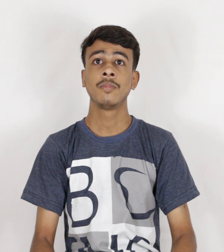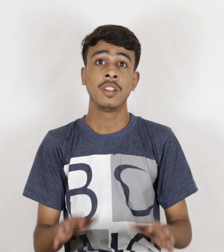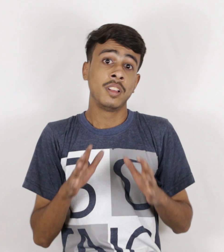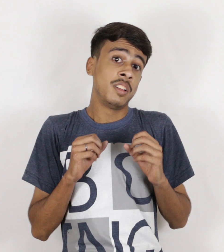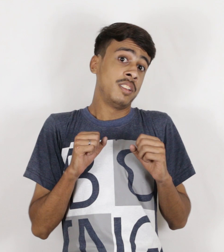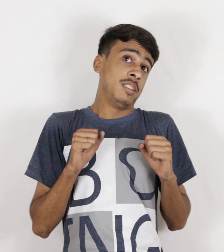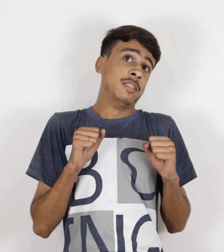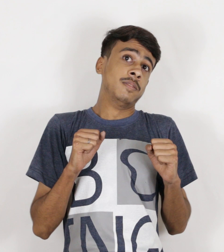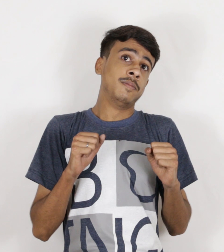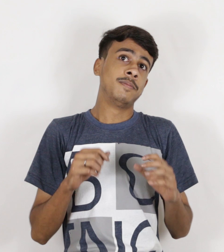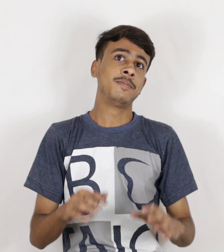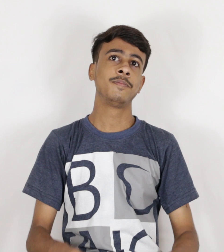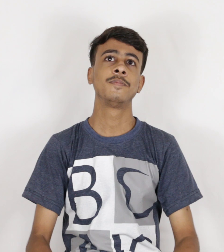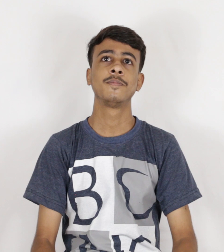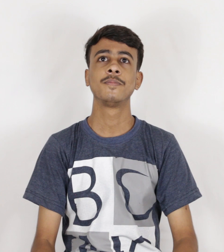scared